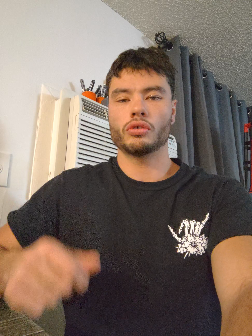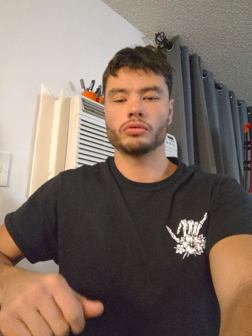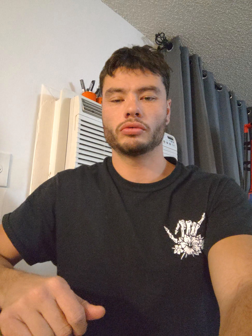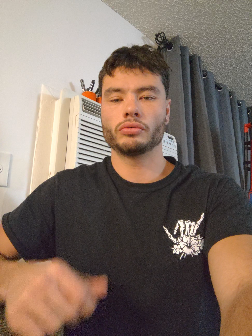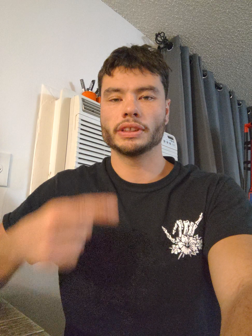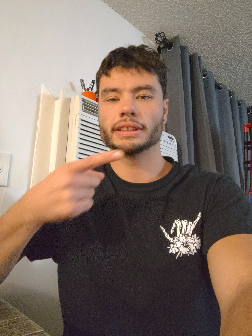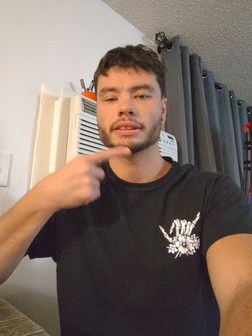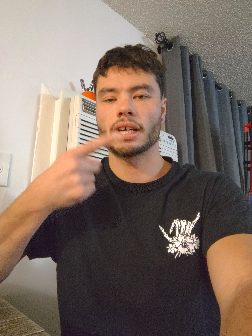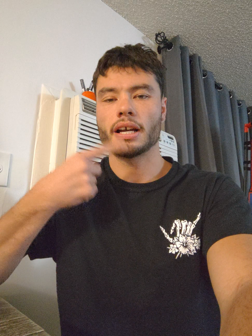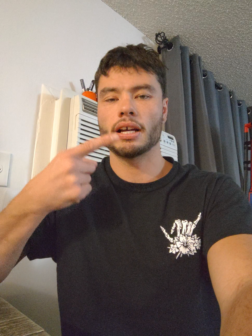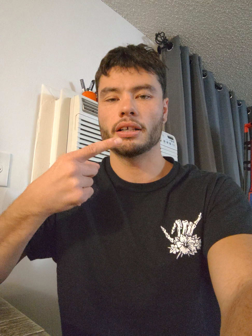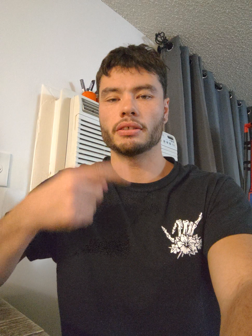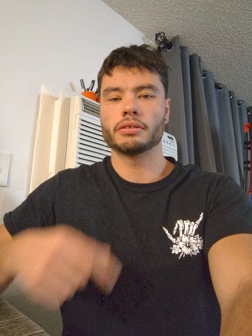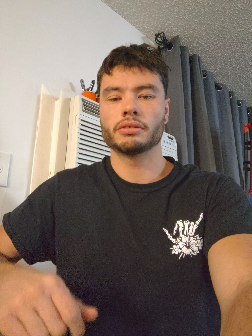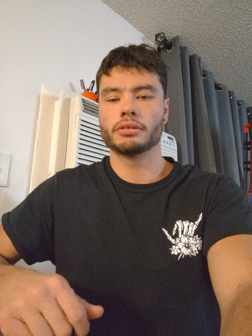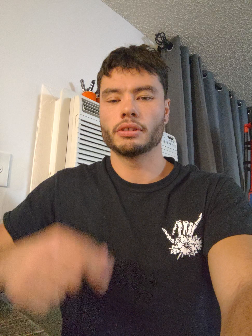say